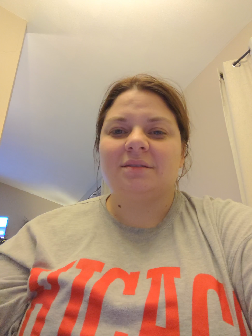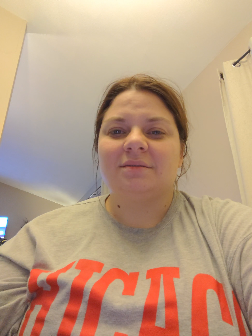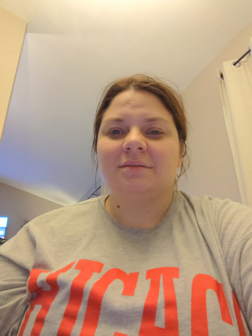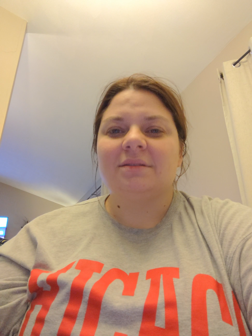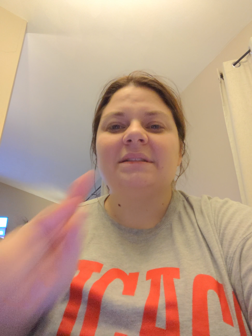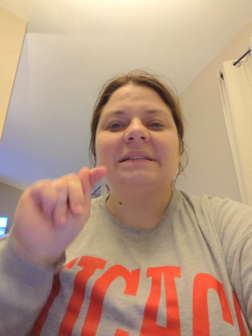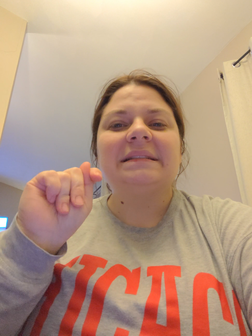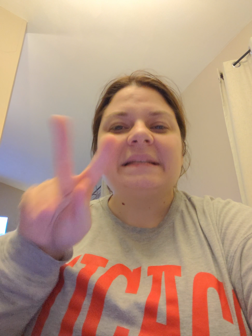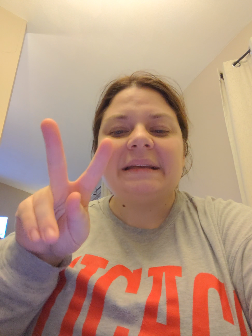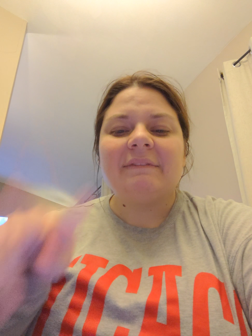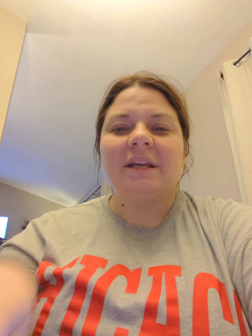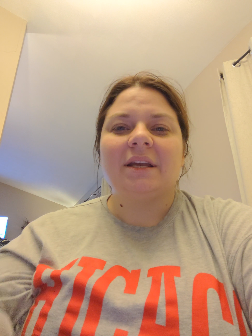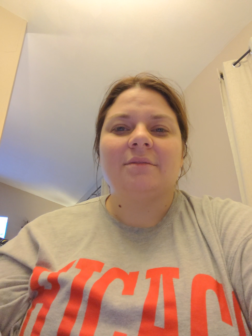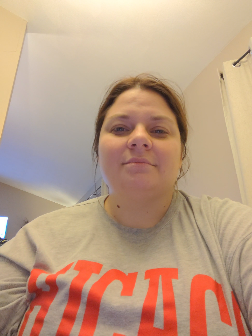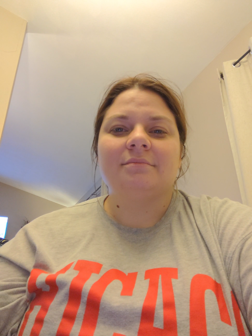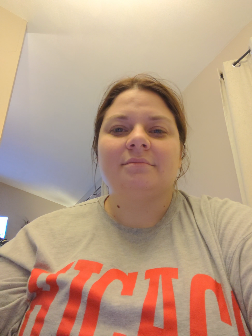TV